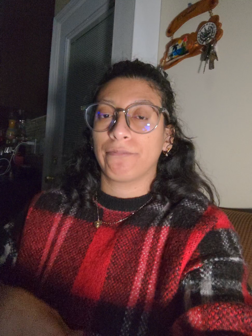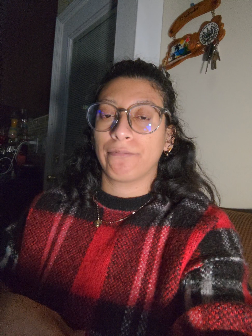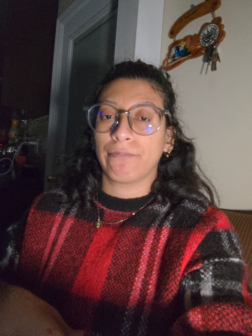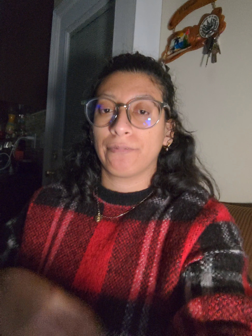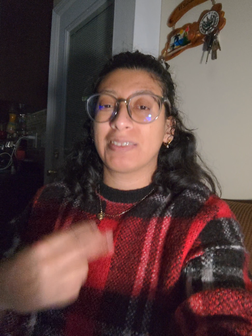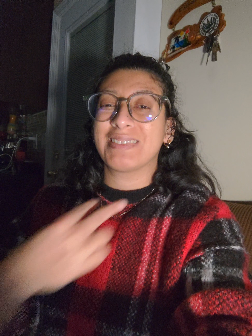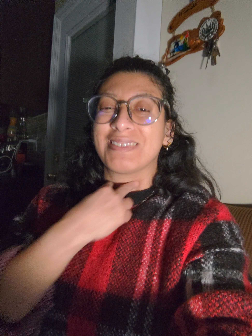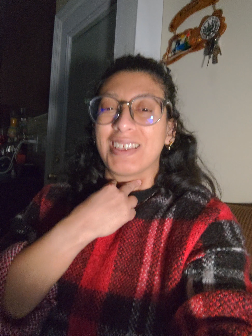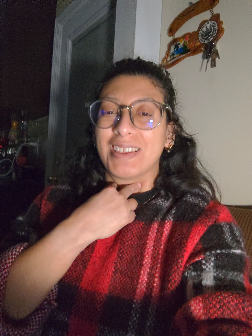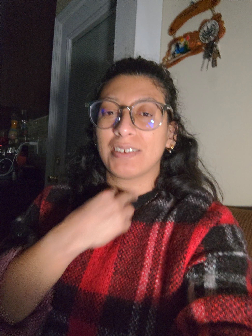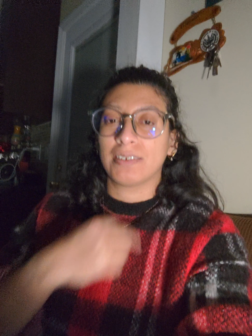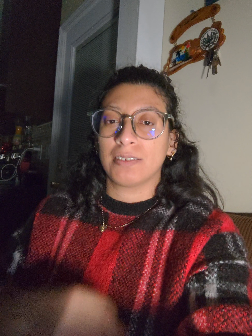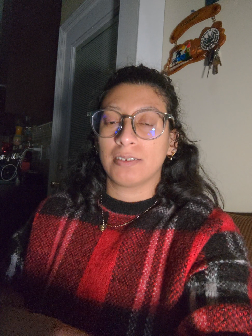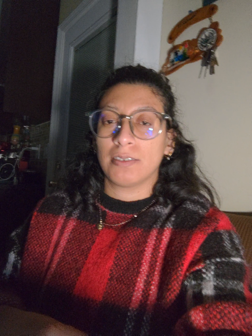stuck